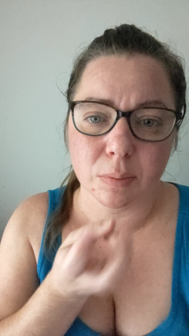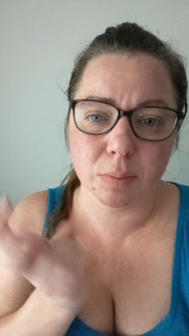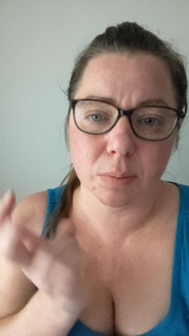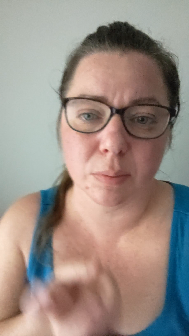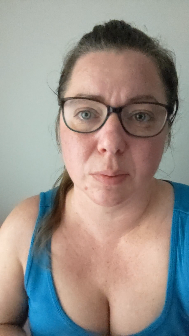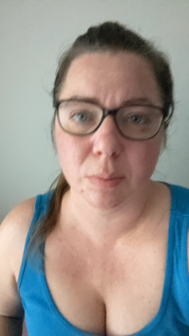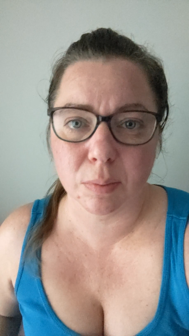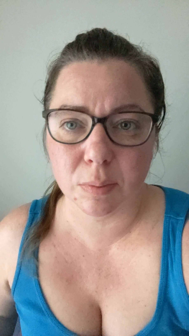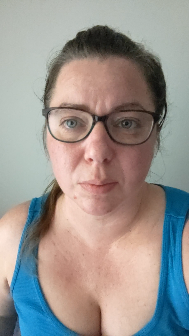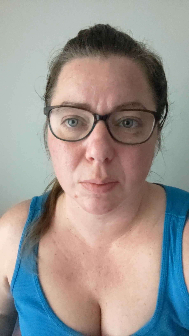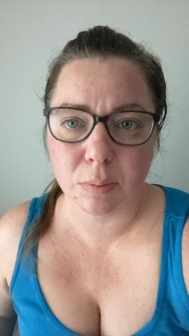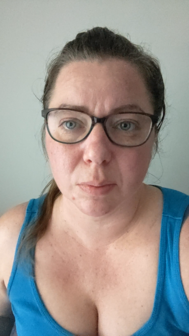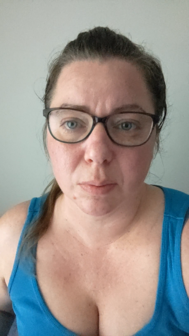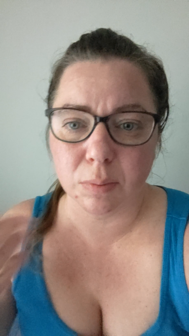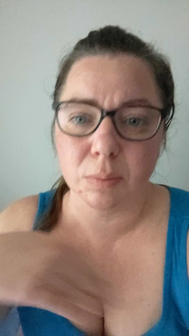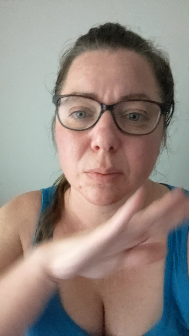scarf